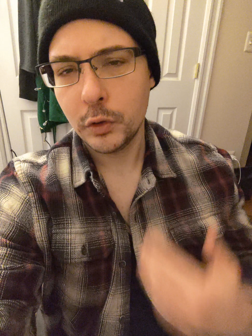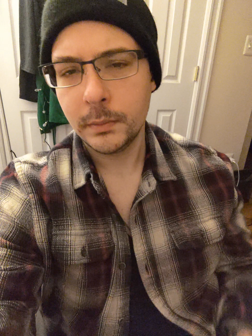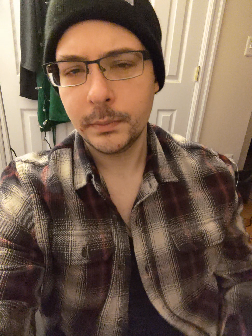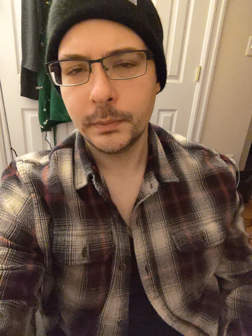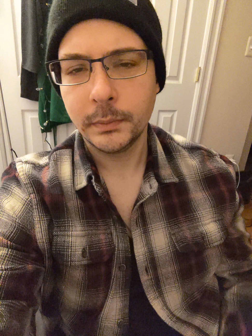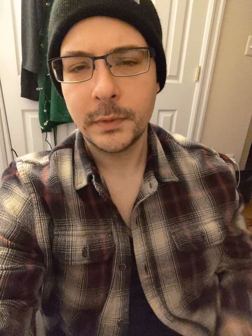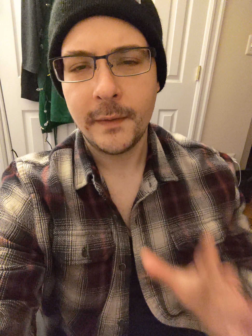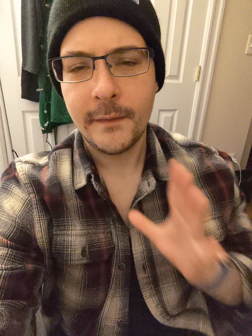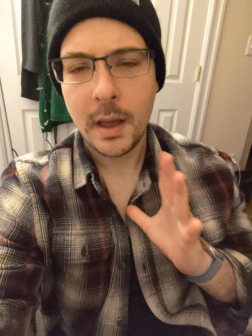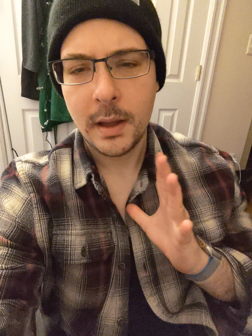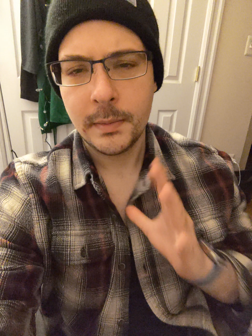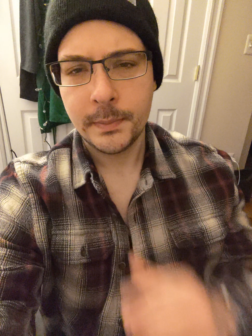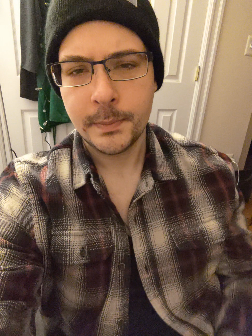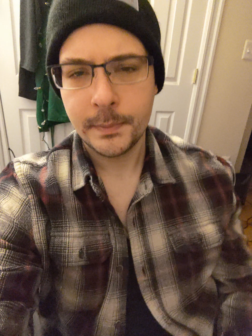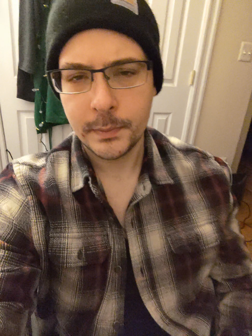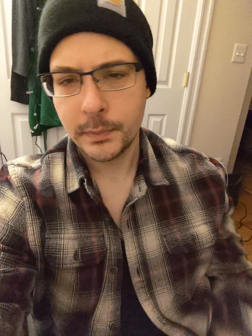fine